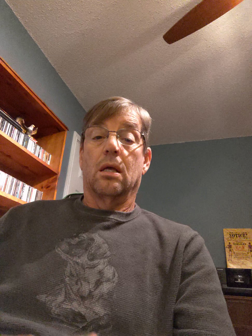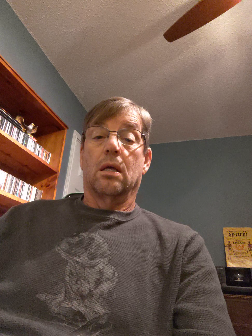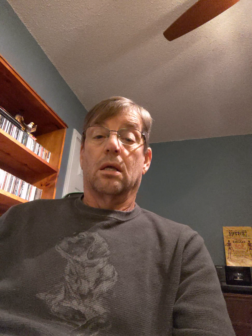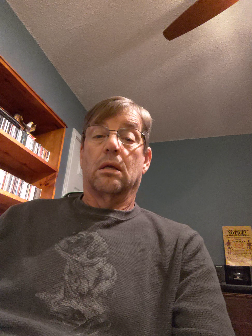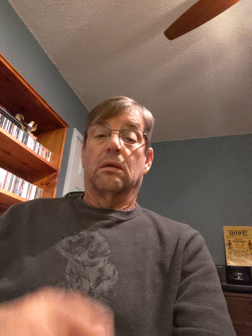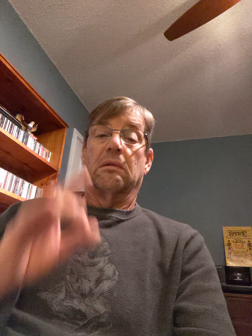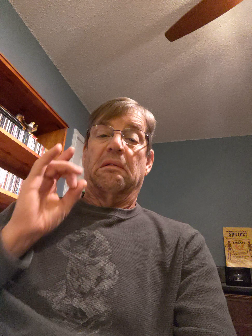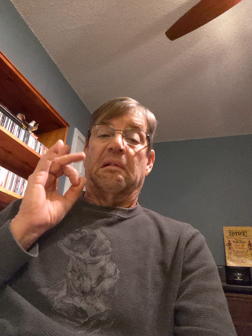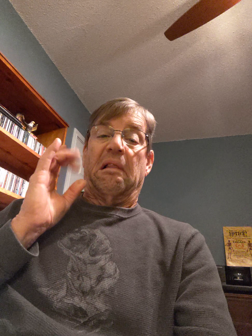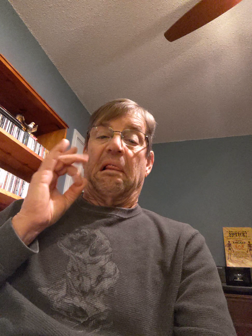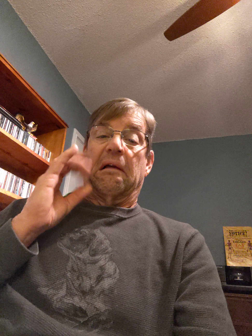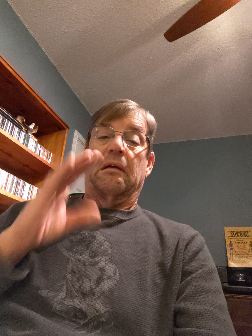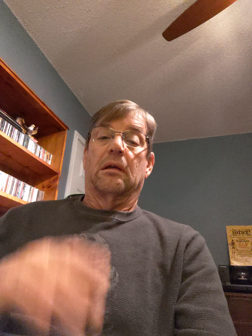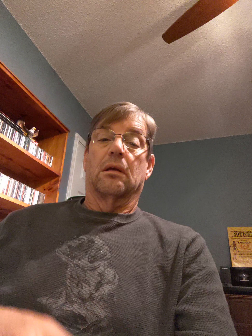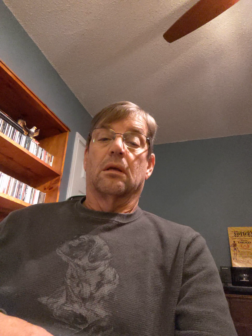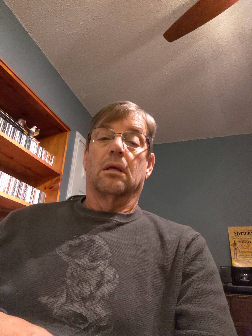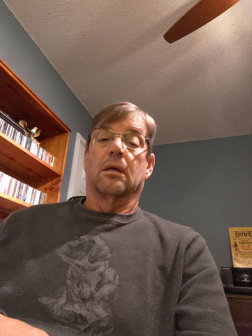yucky